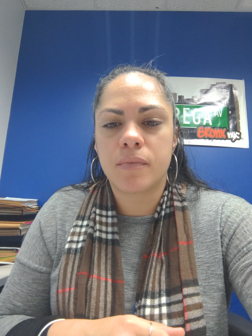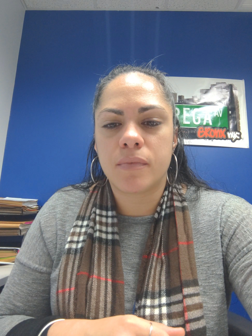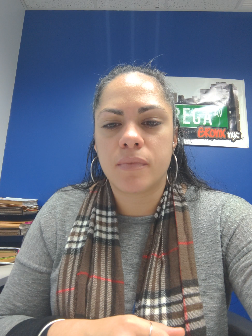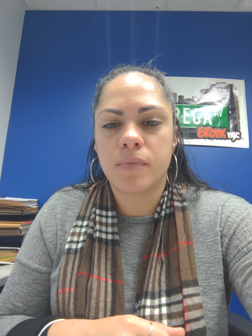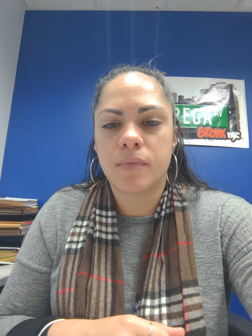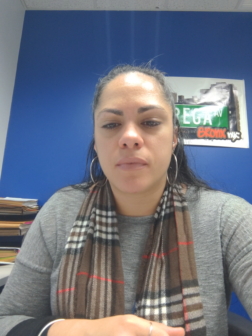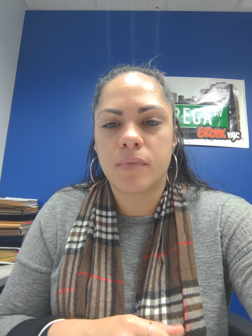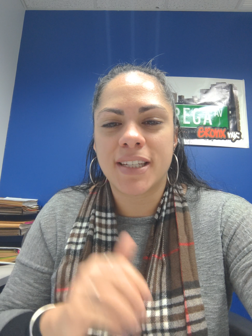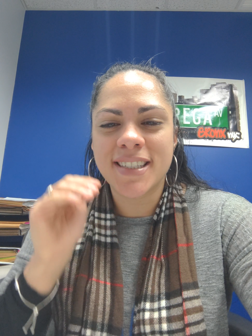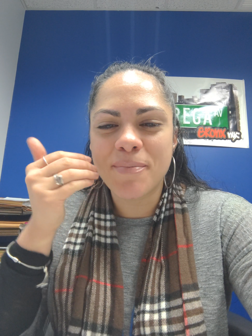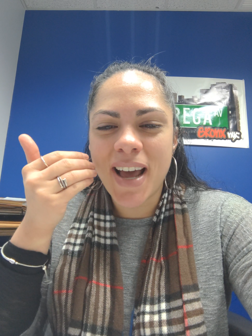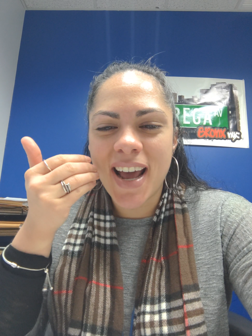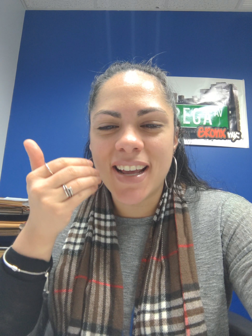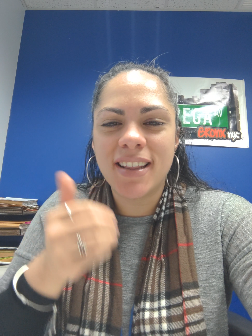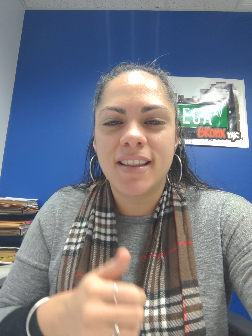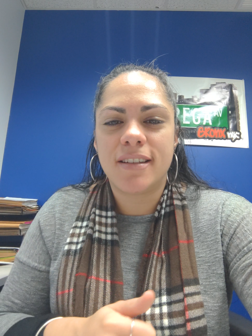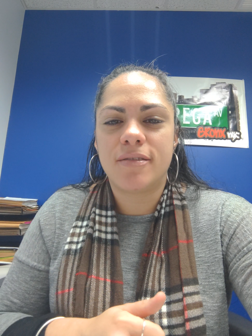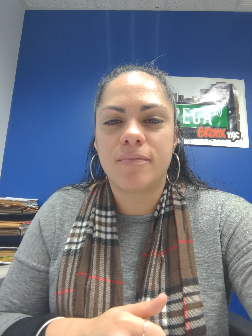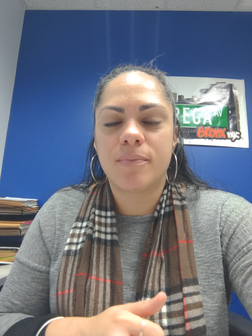smile